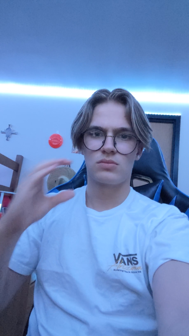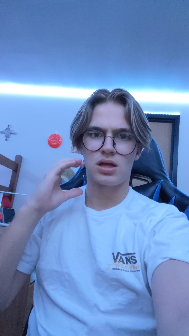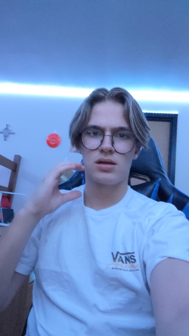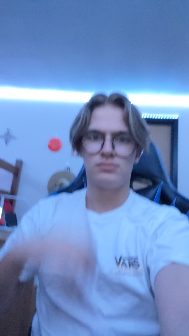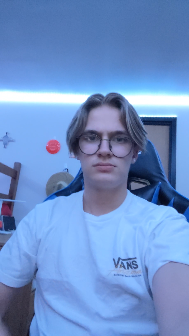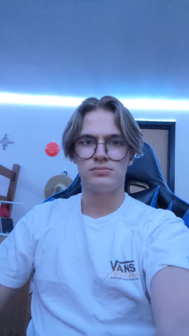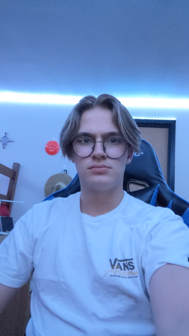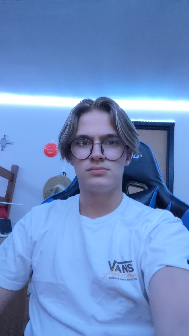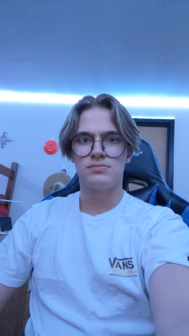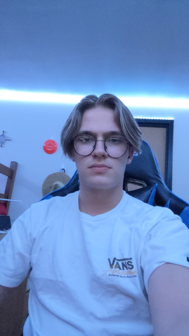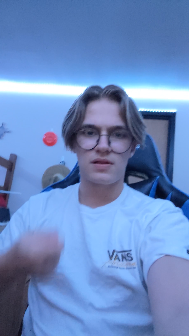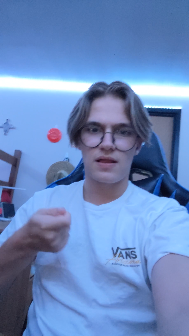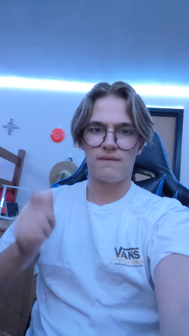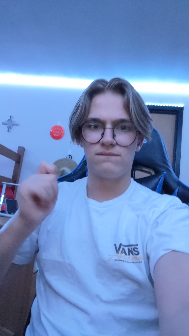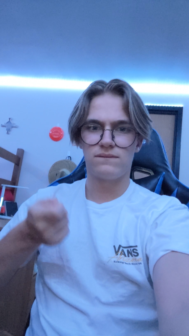shovel